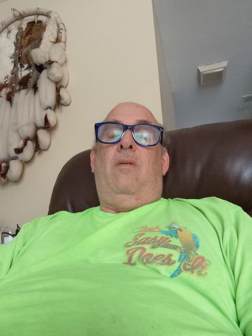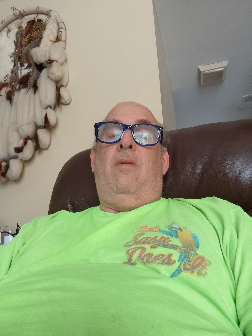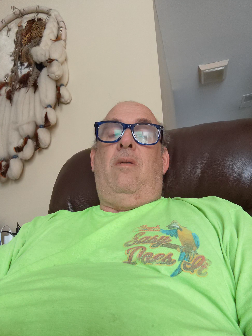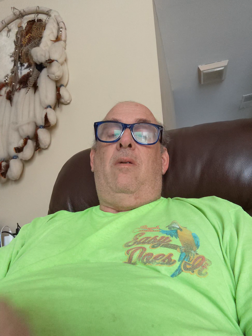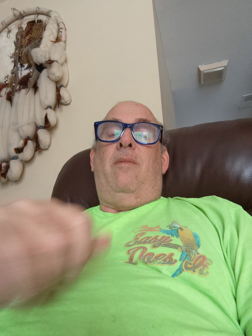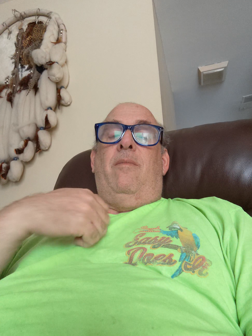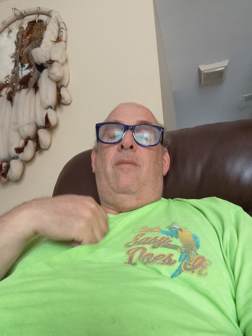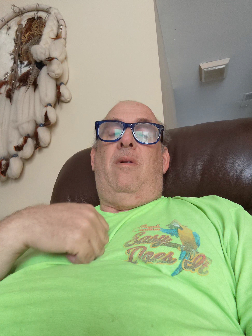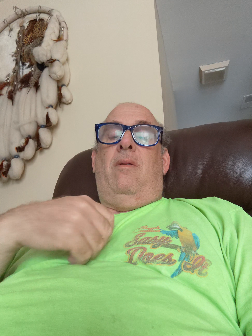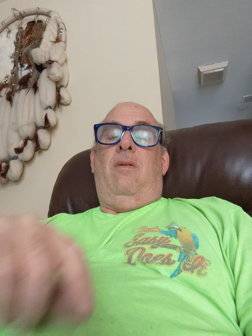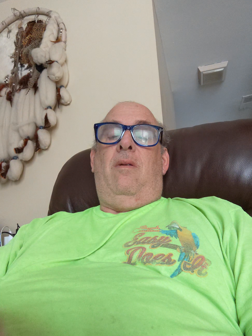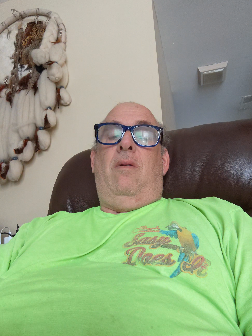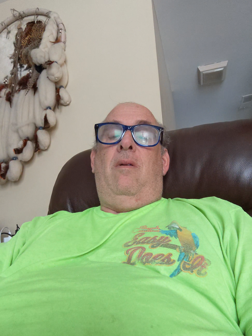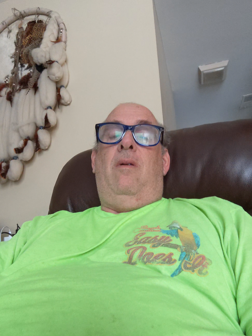bath